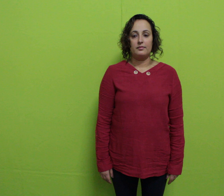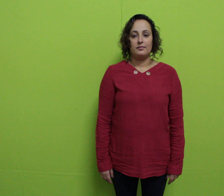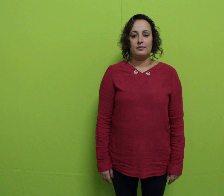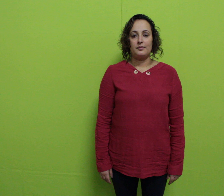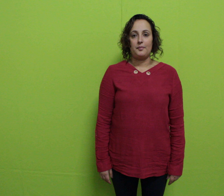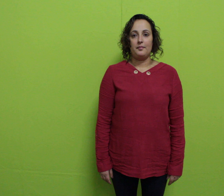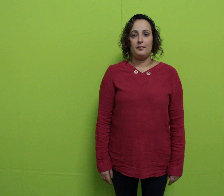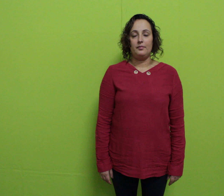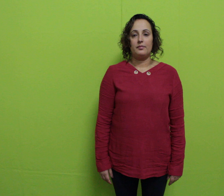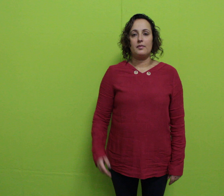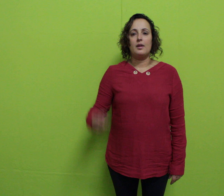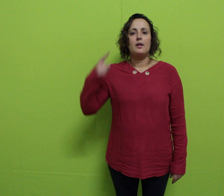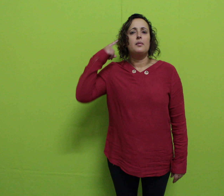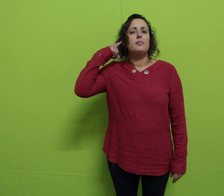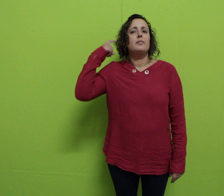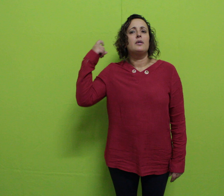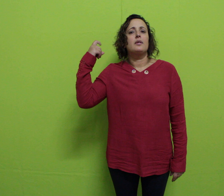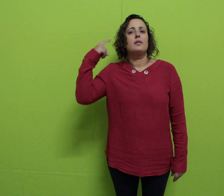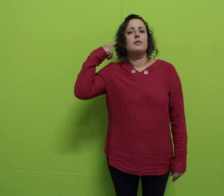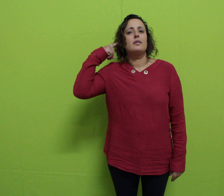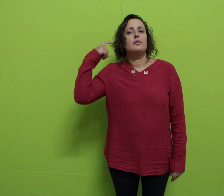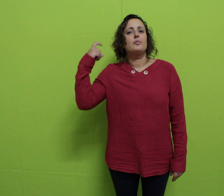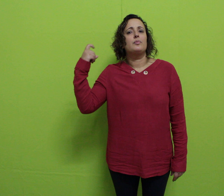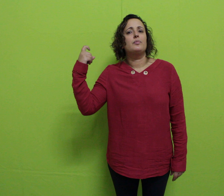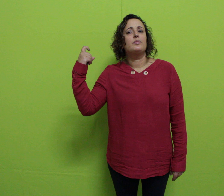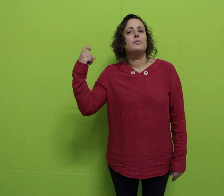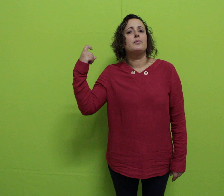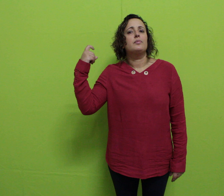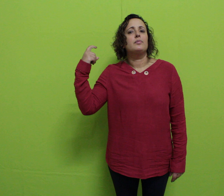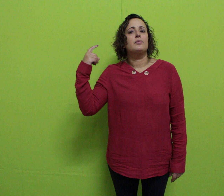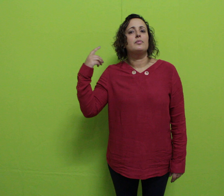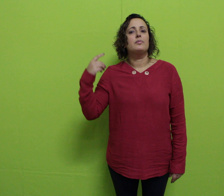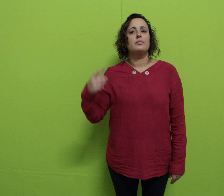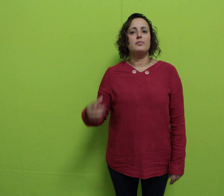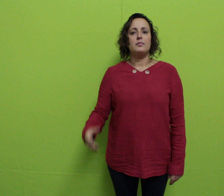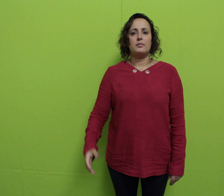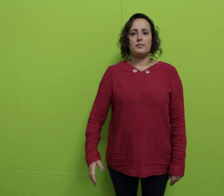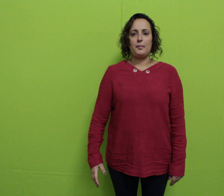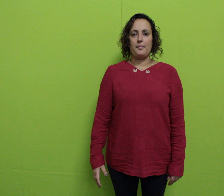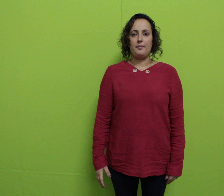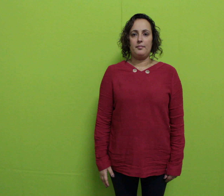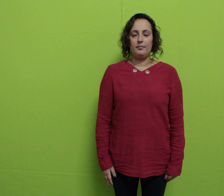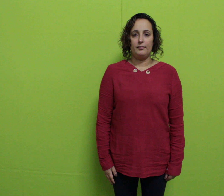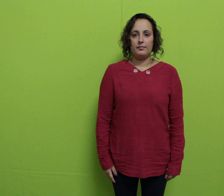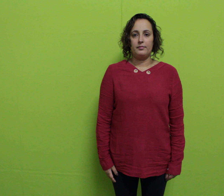barulho